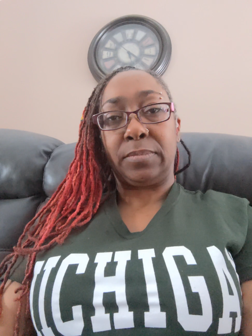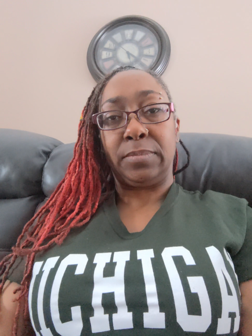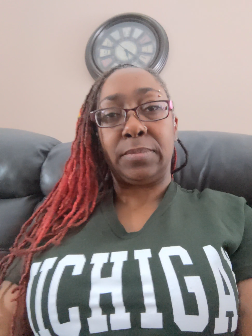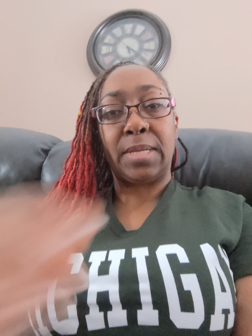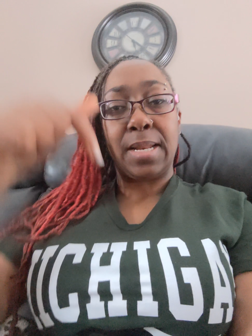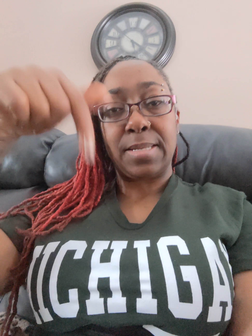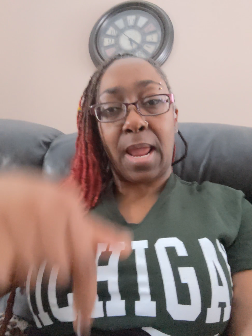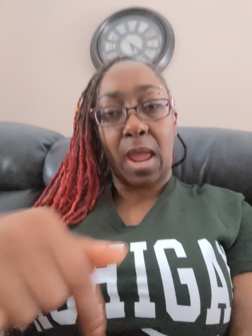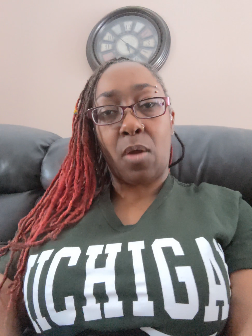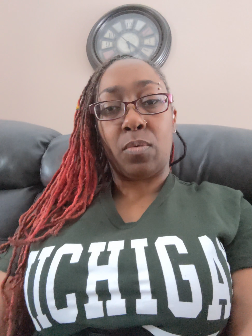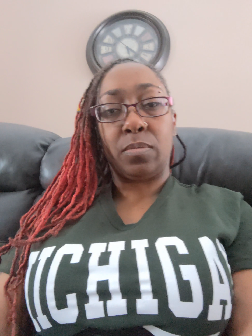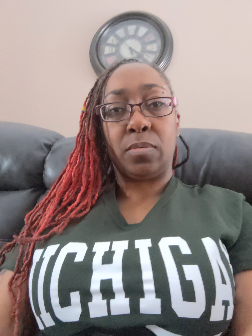down